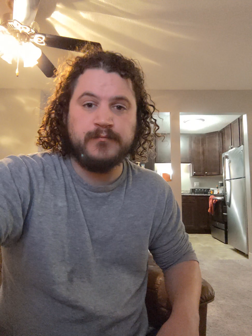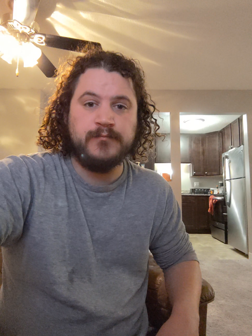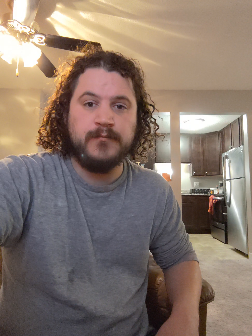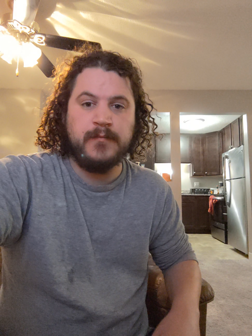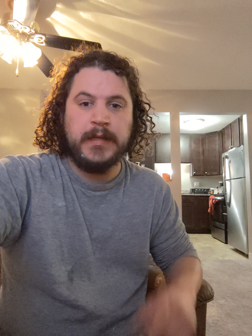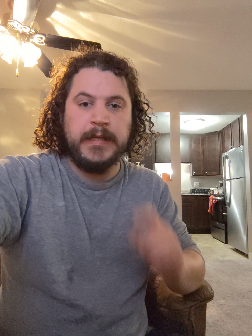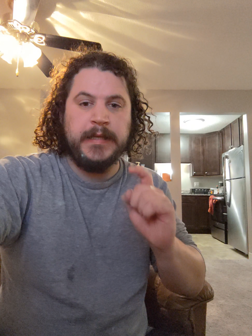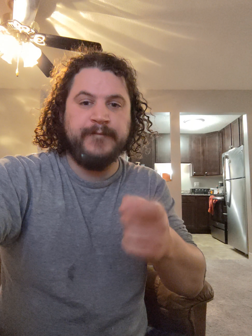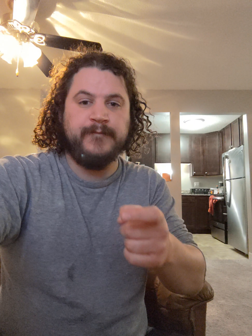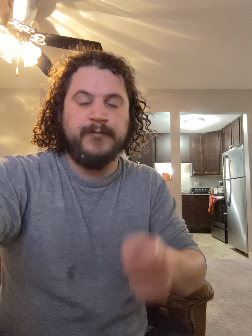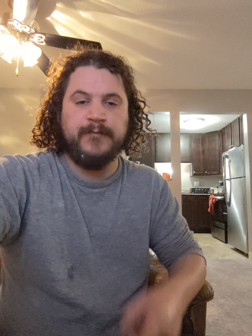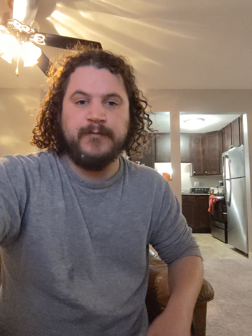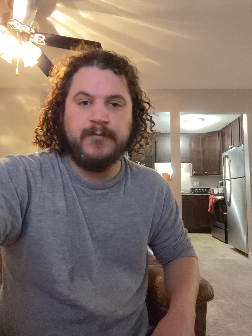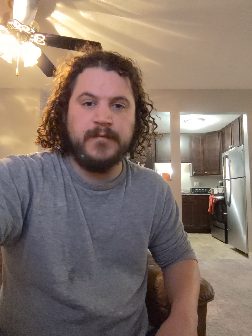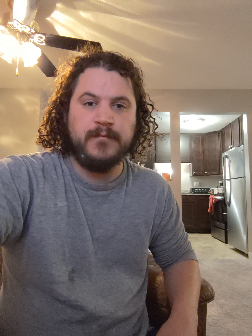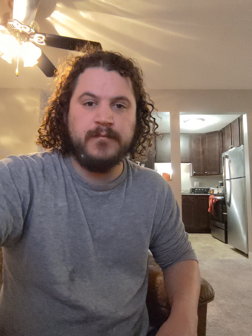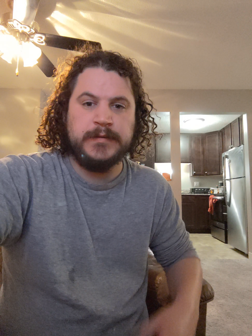gift